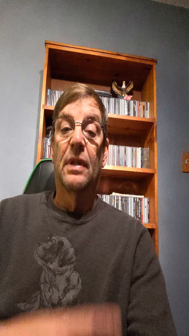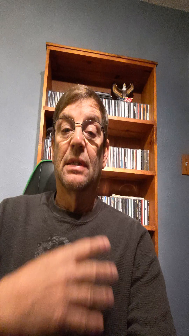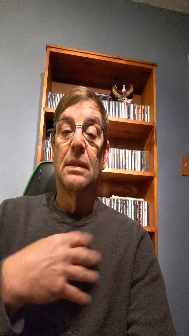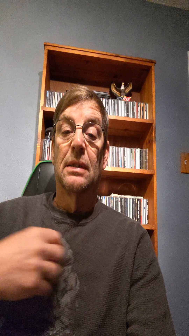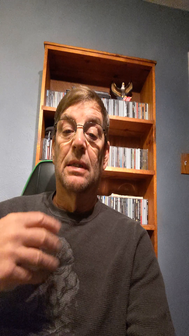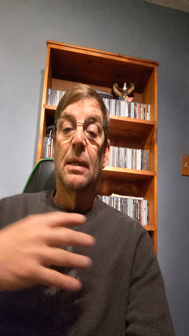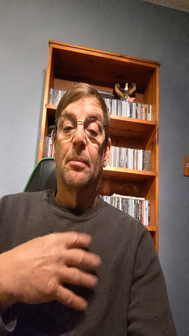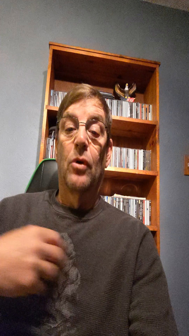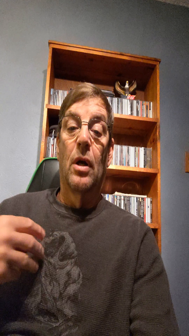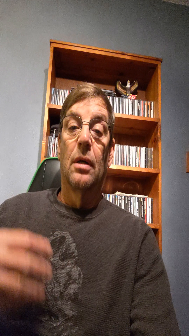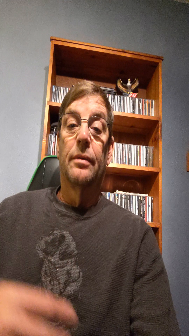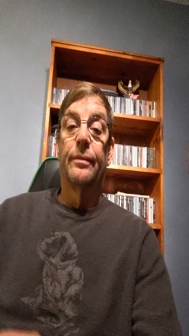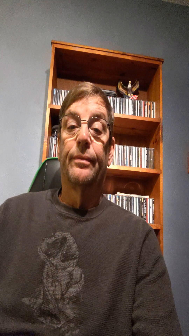zebra